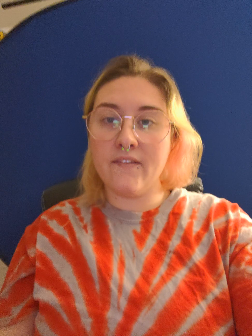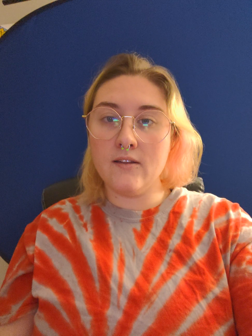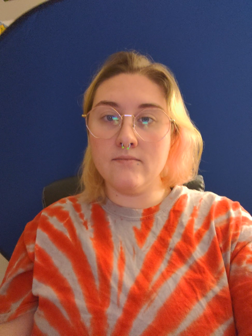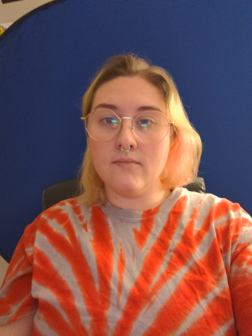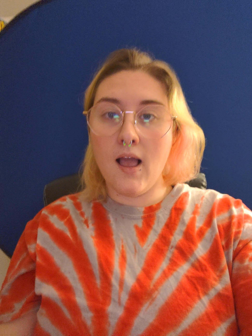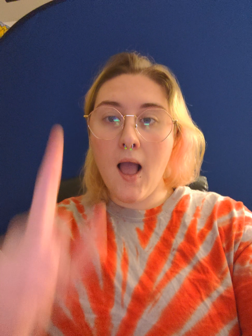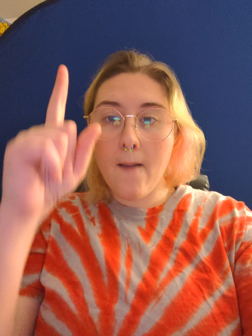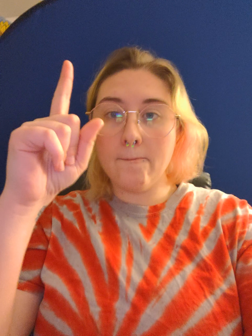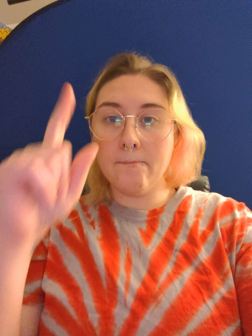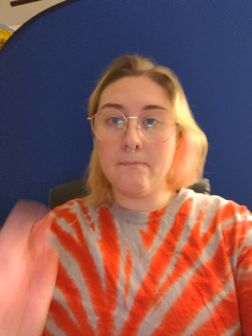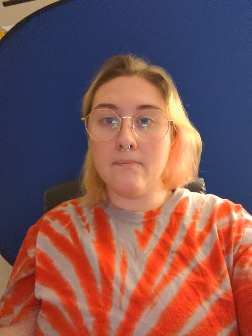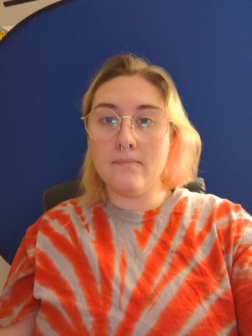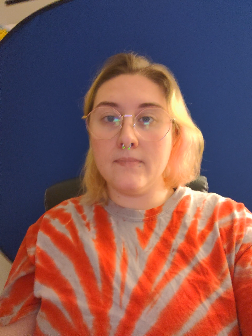up